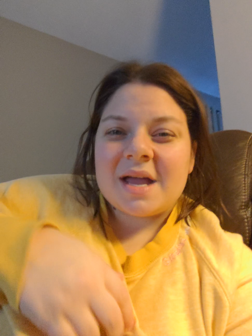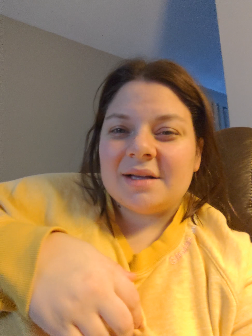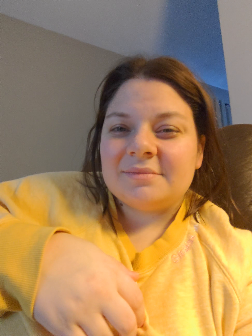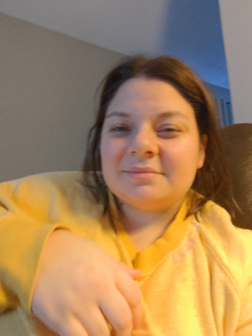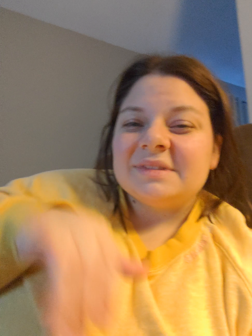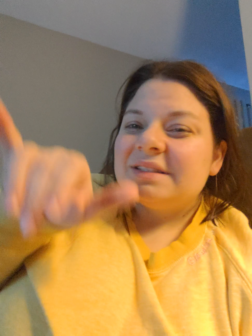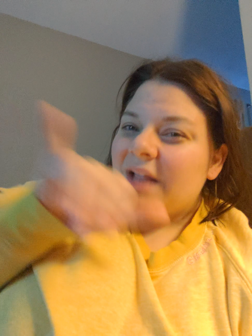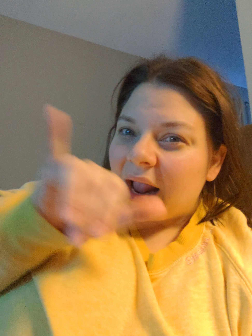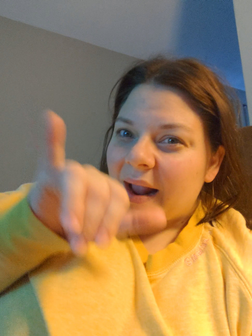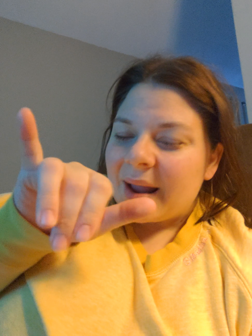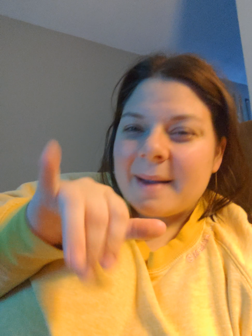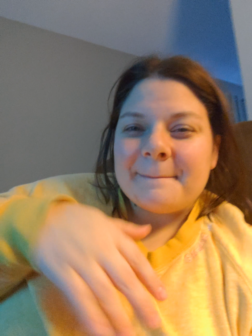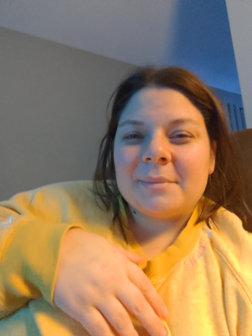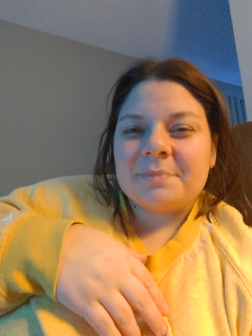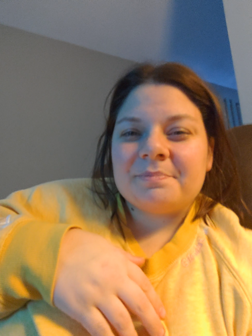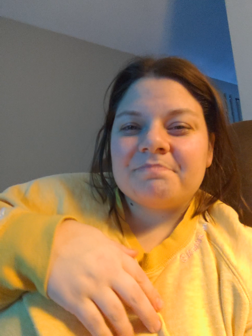same